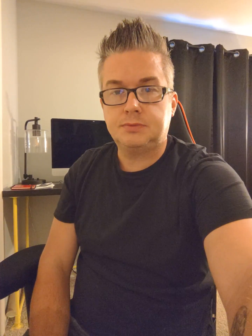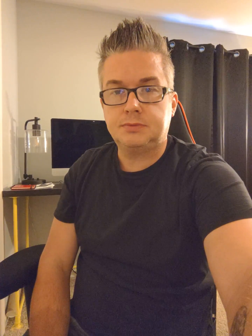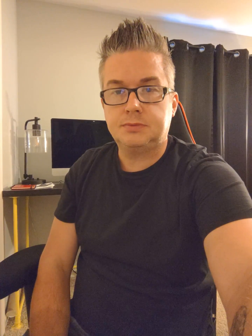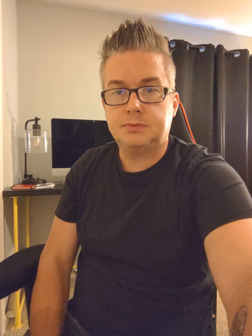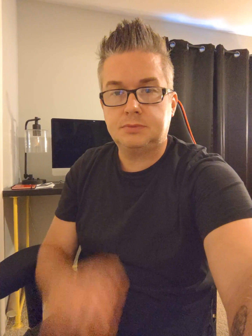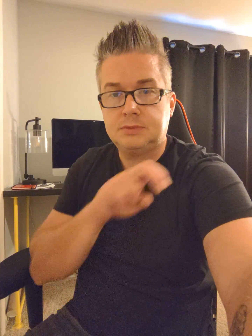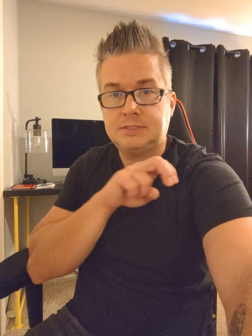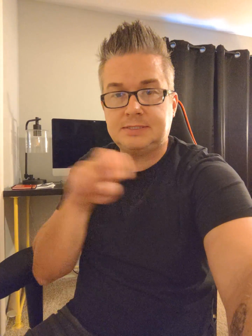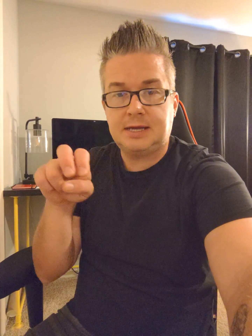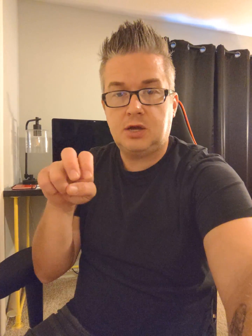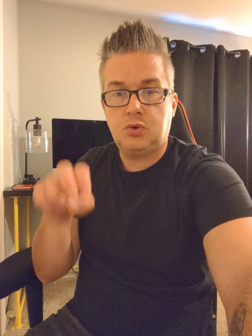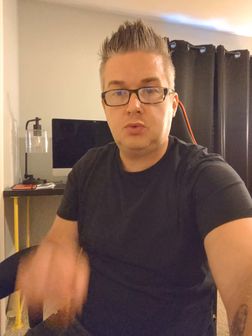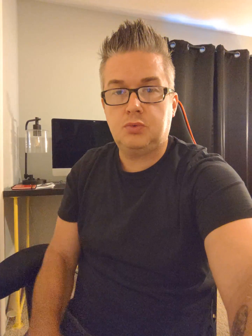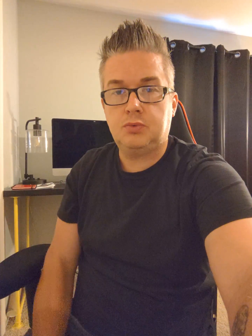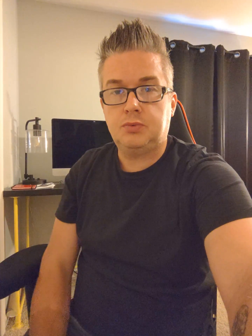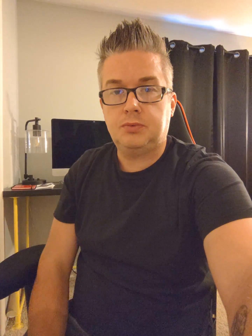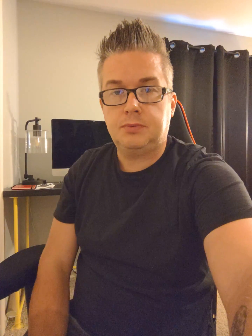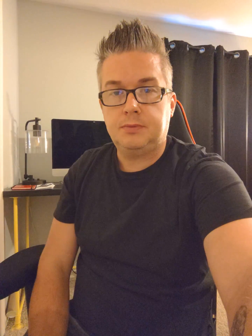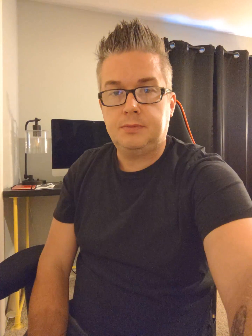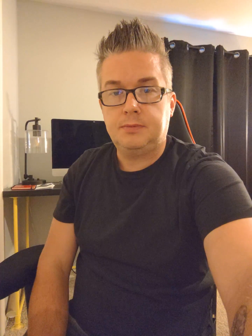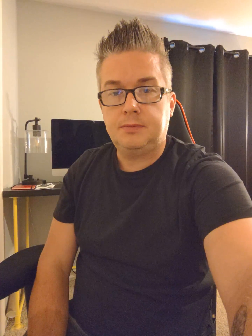bench